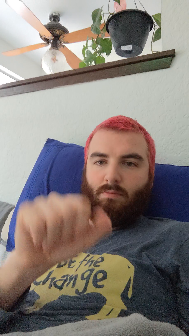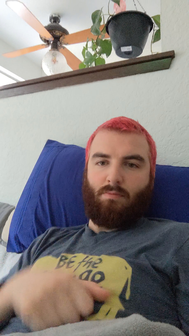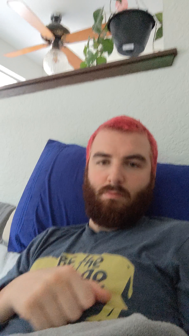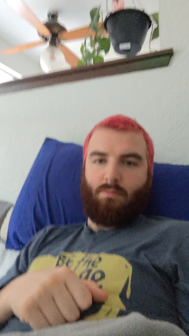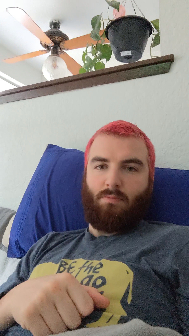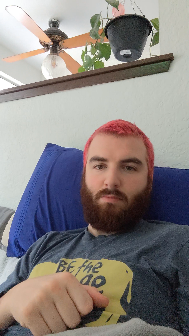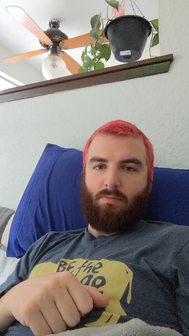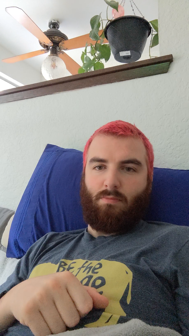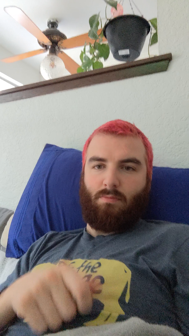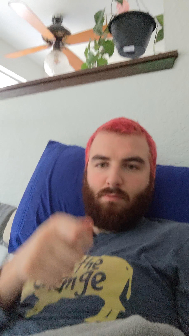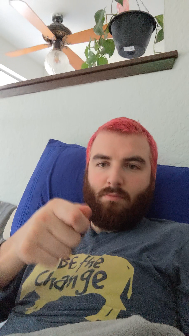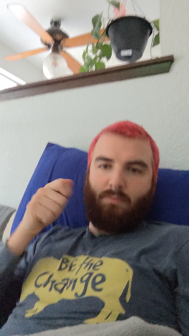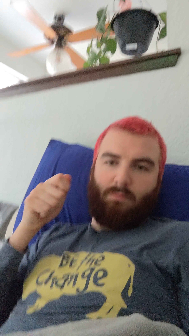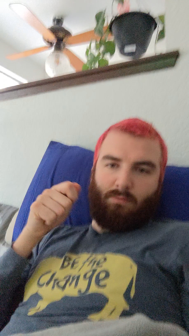pull